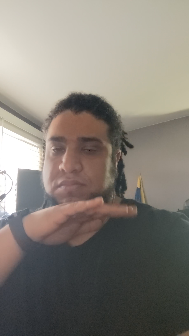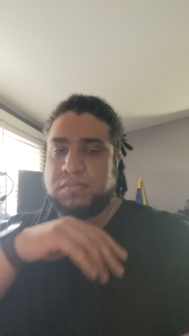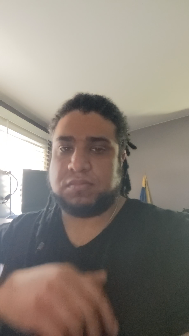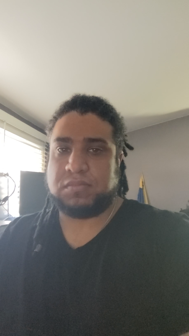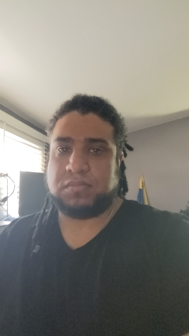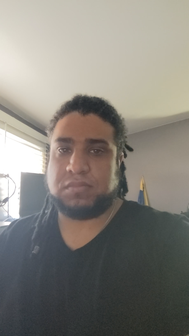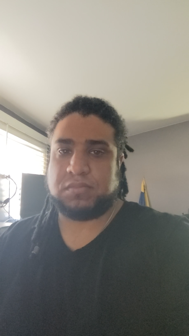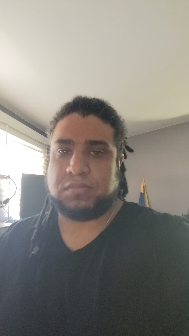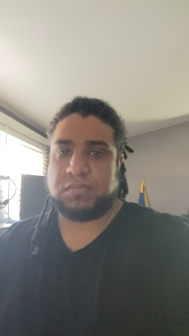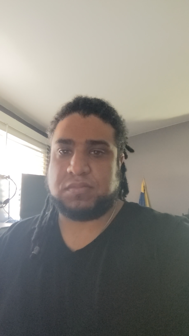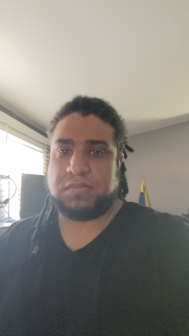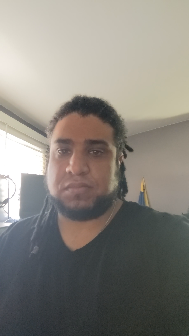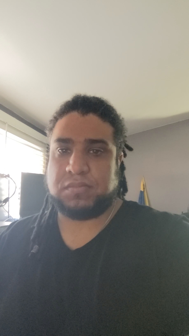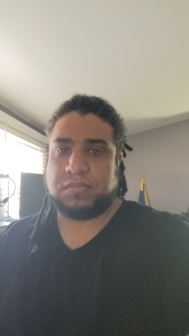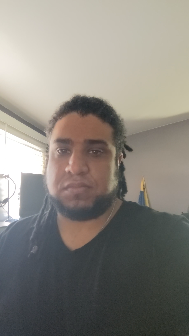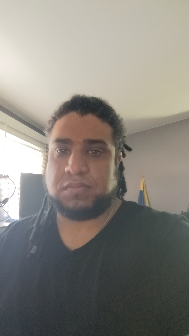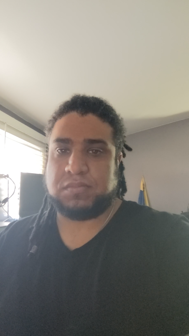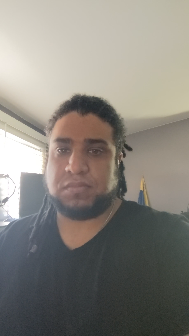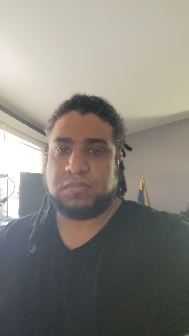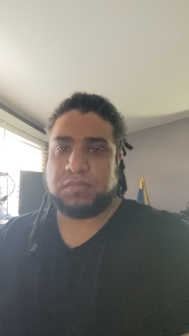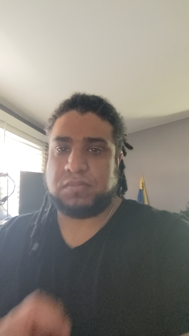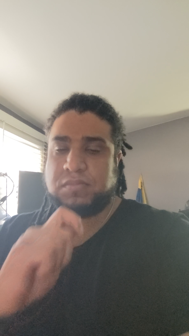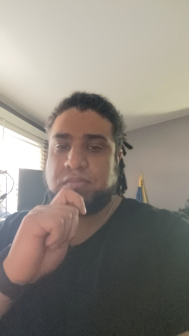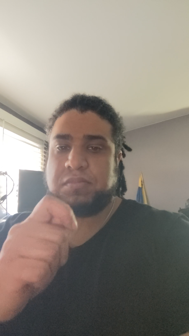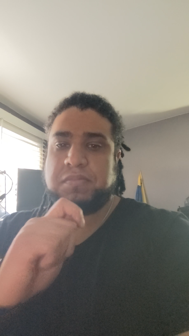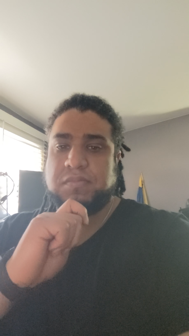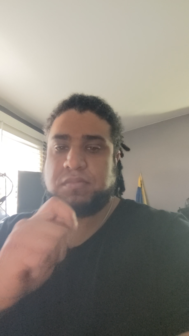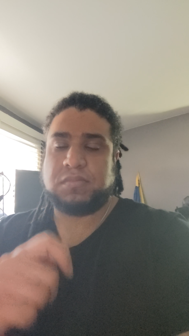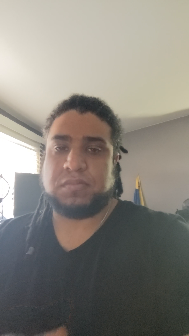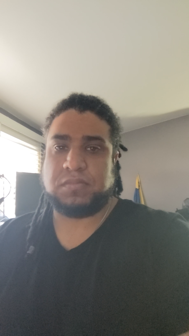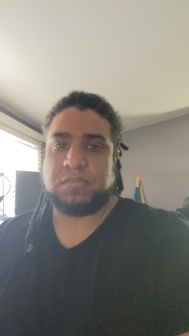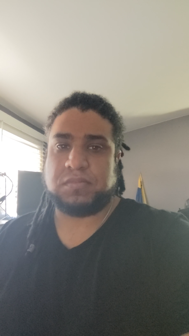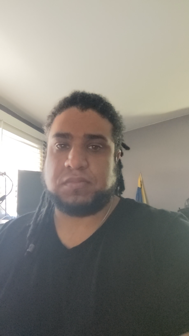popsicle